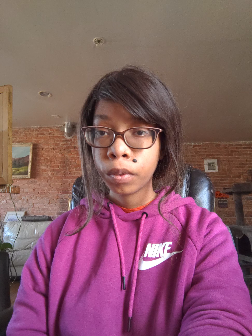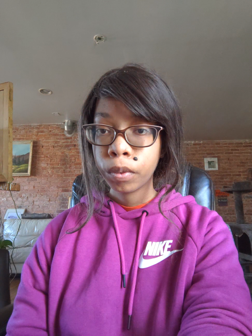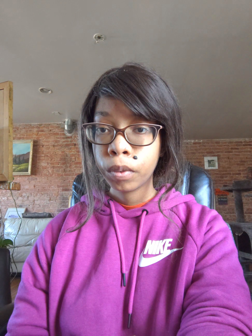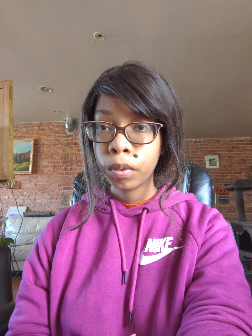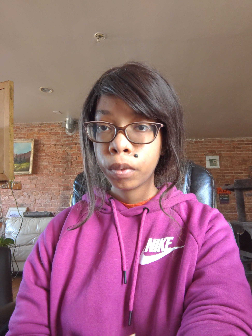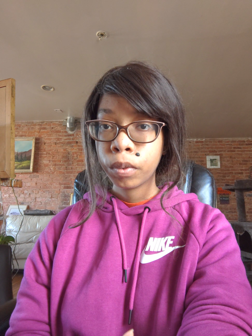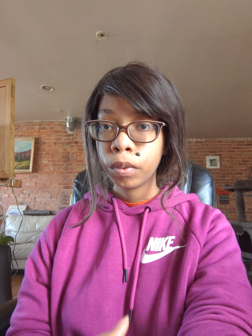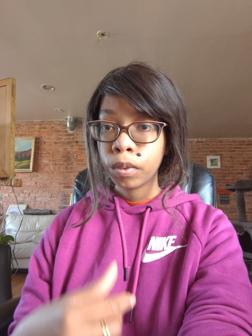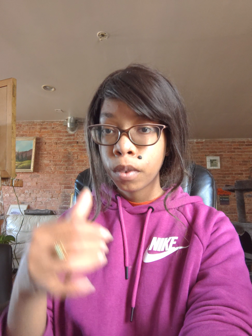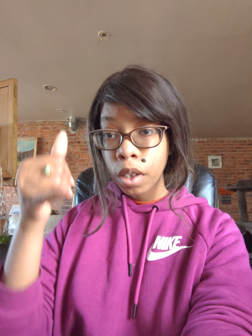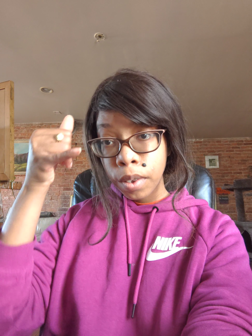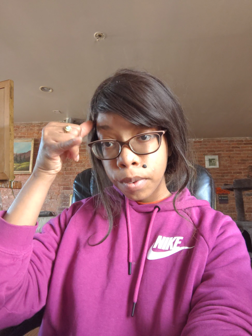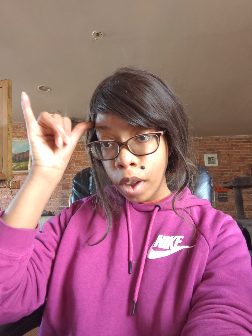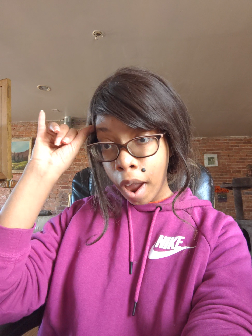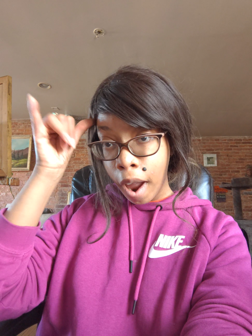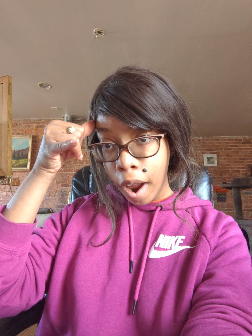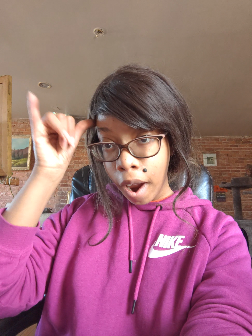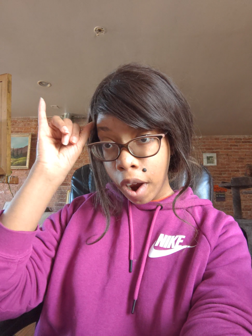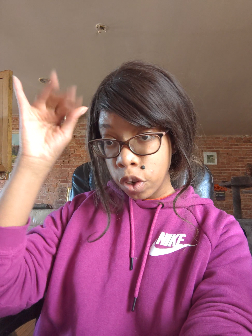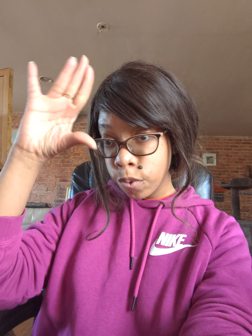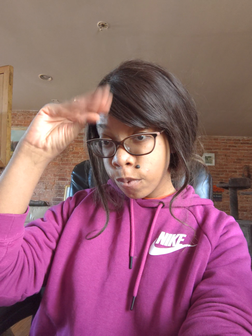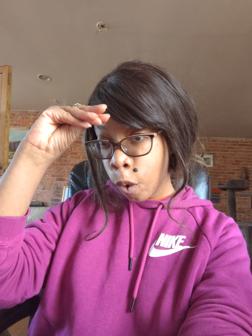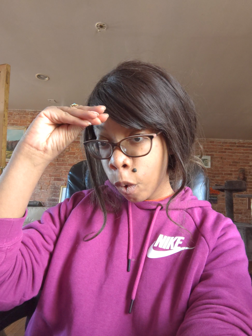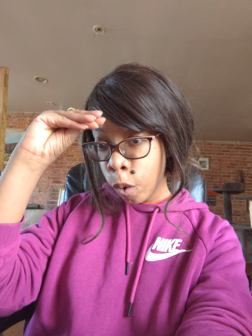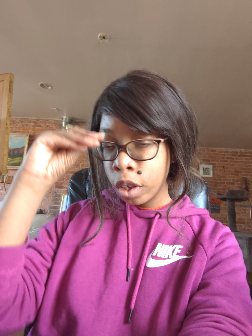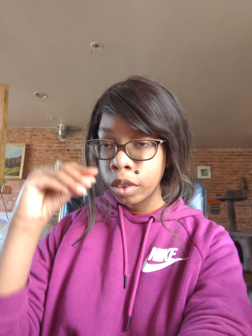cowboy